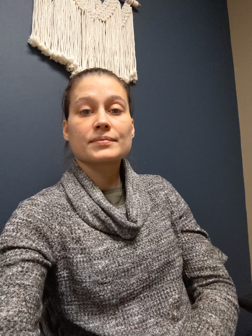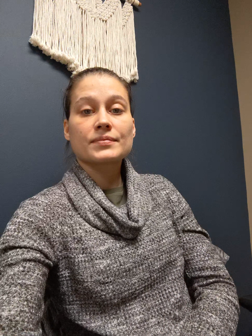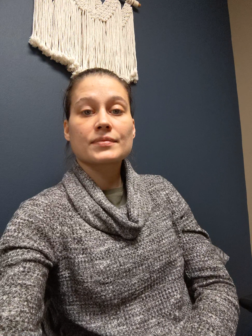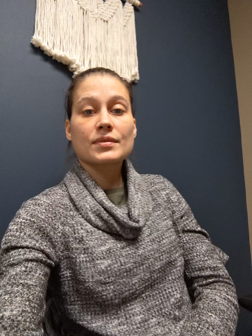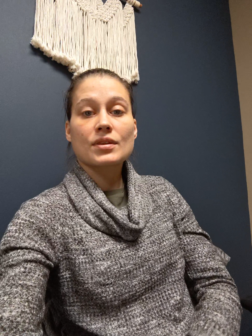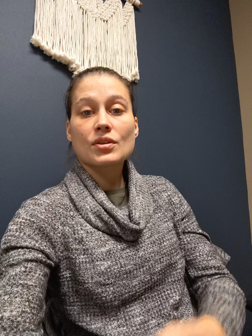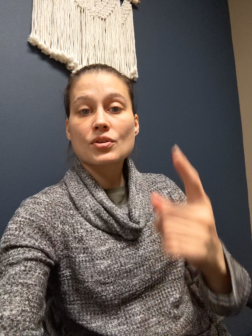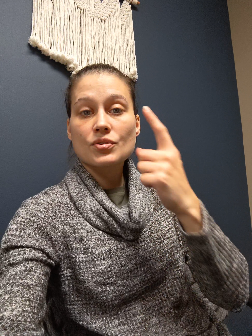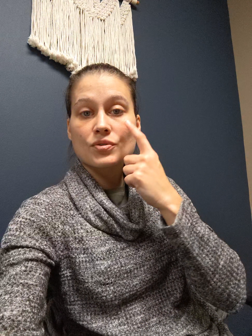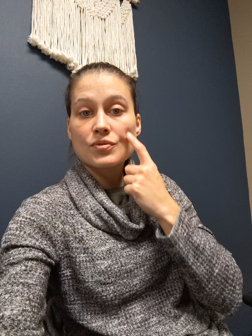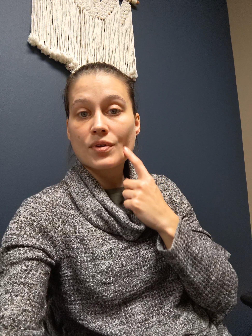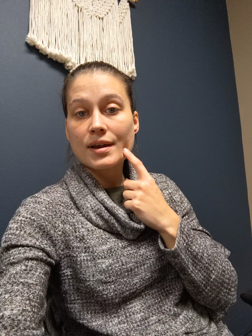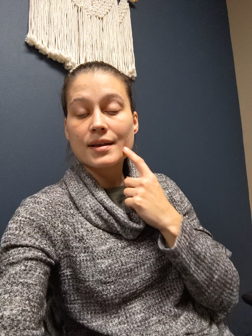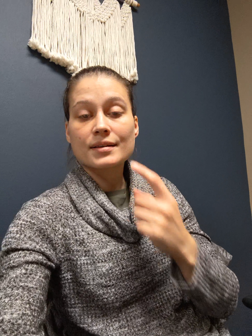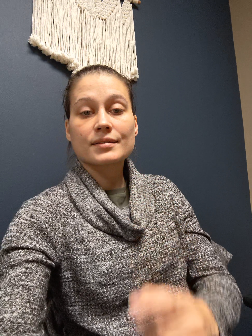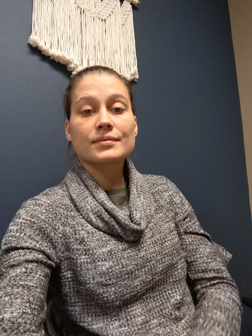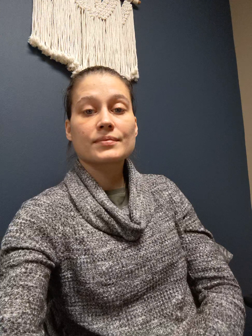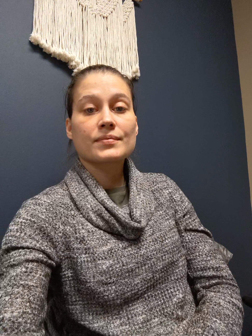cry